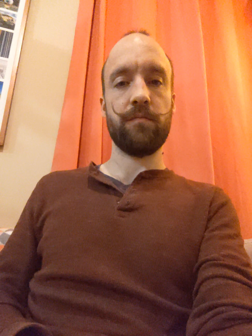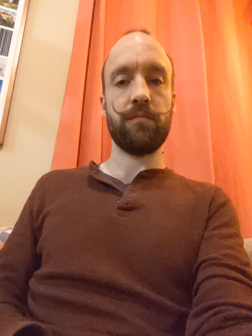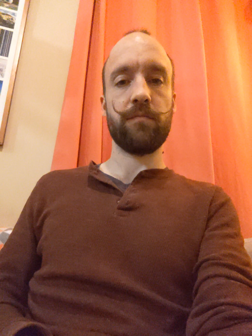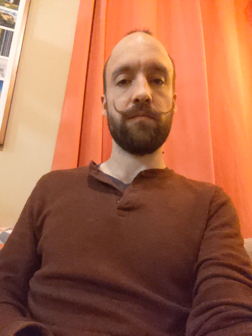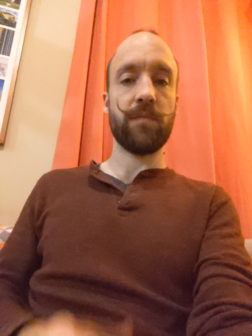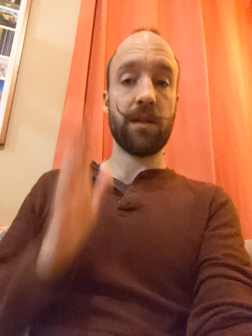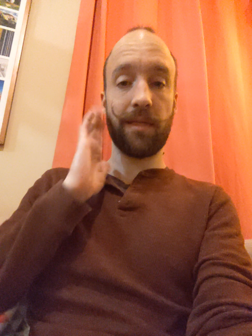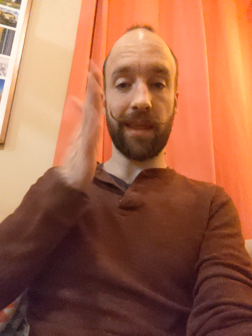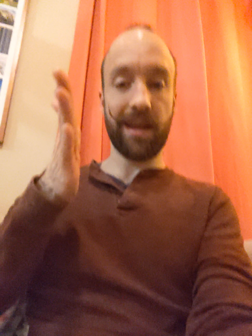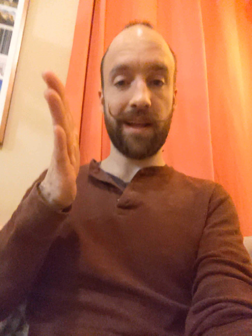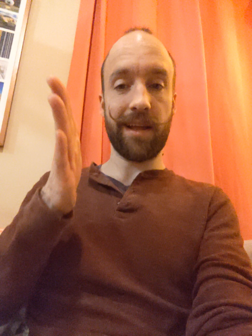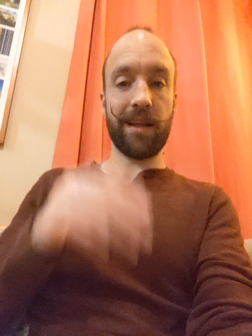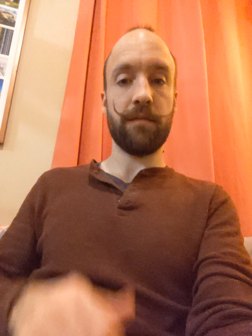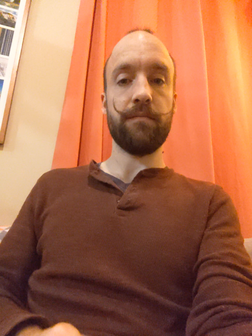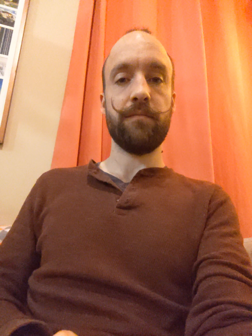will